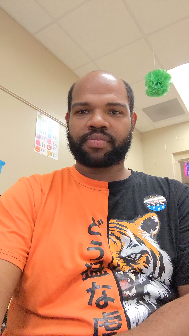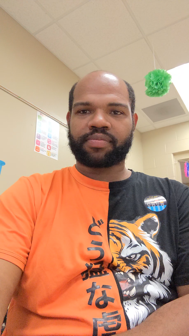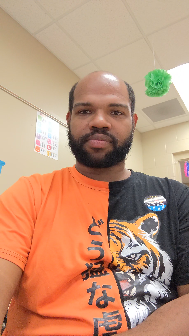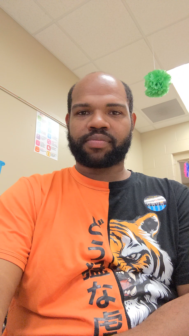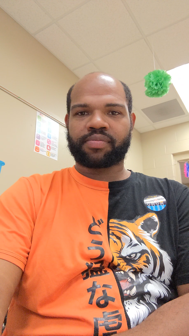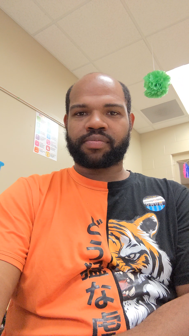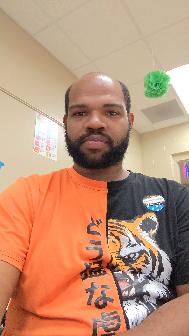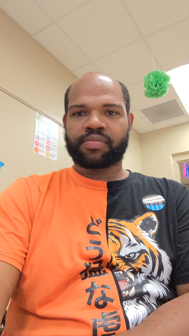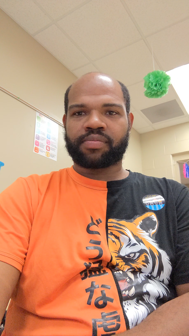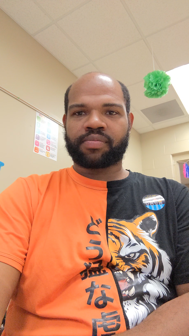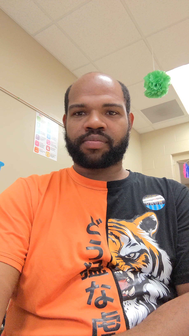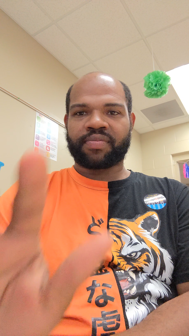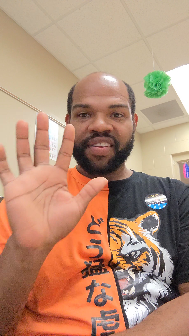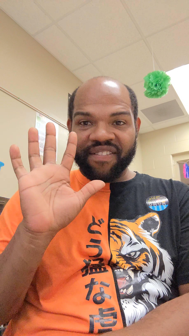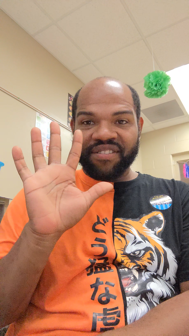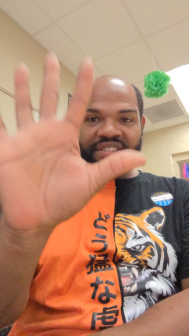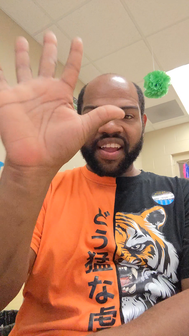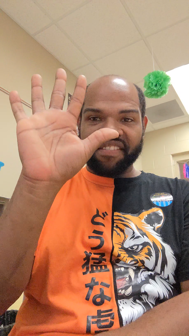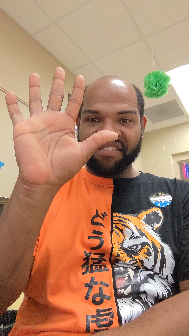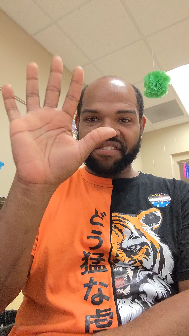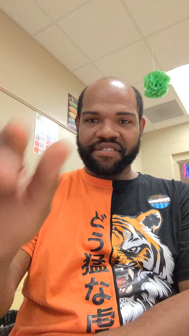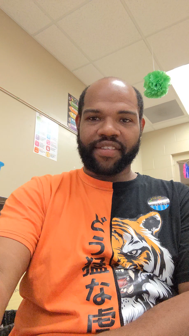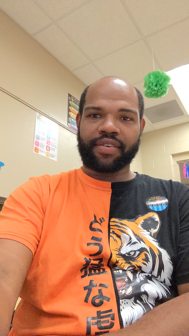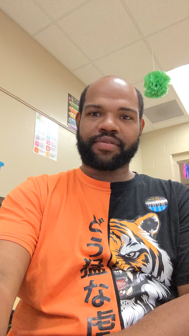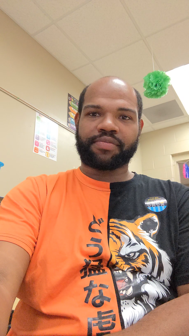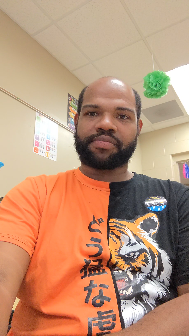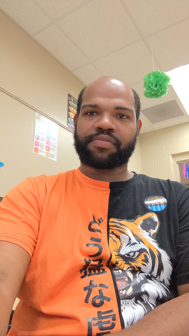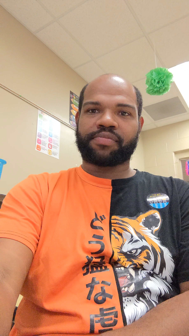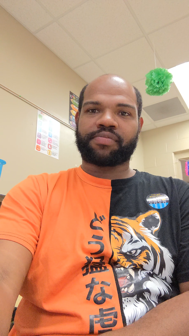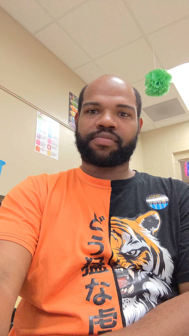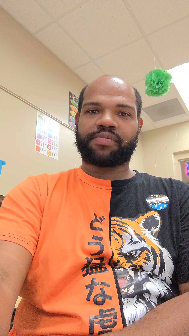give me five